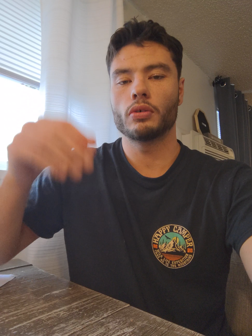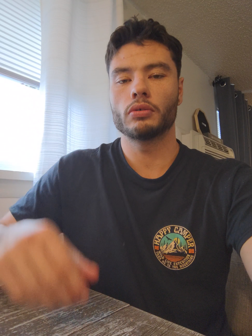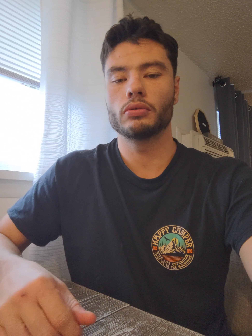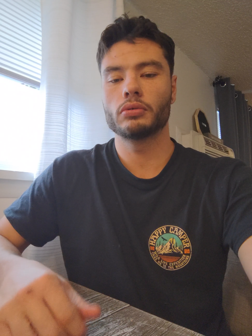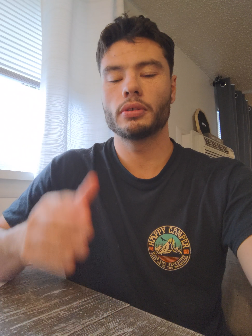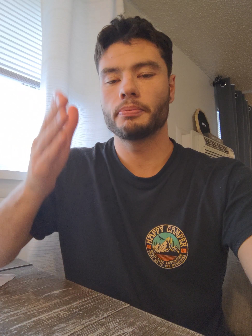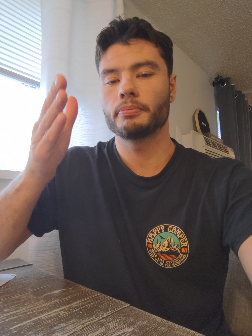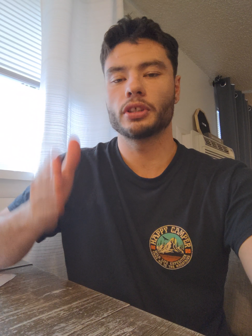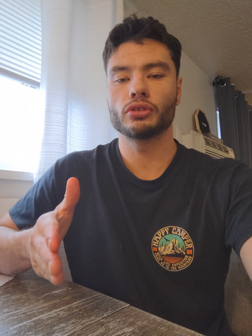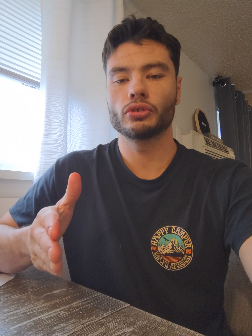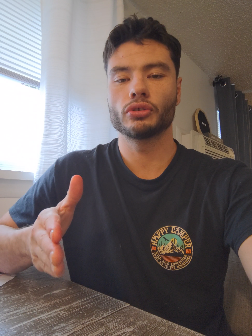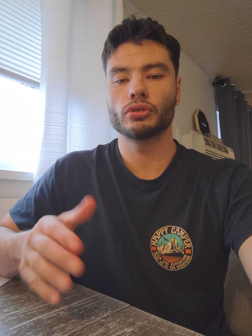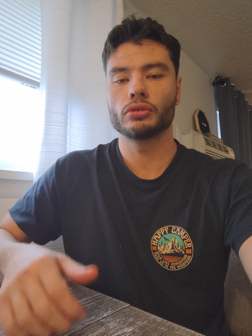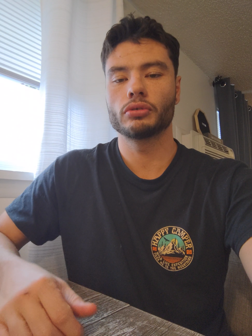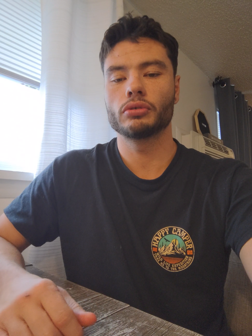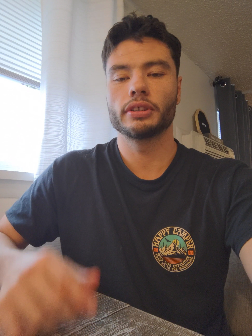person